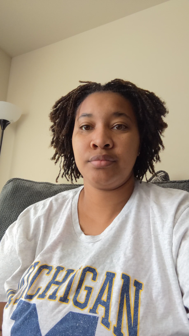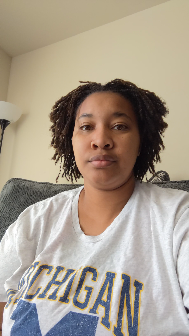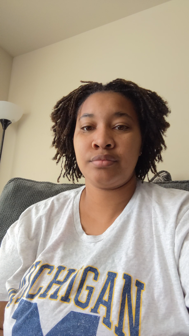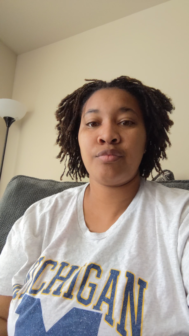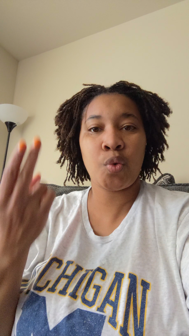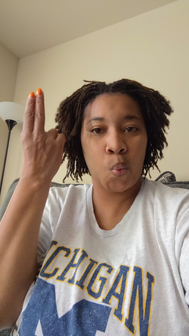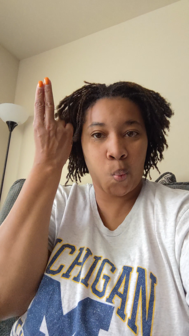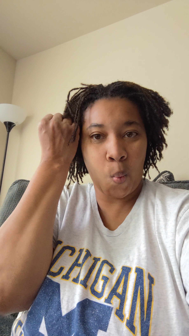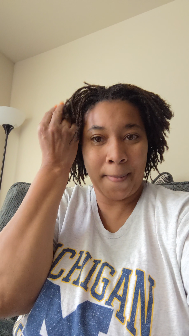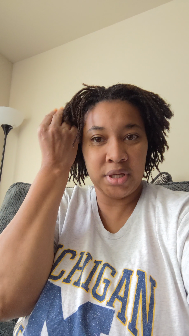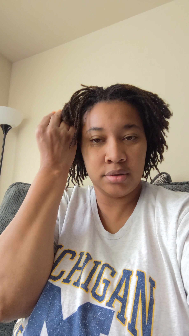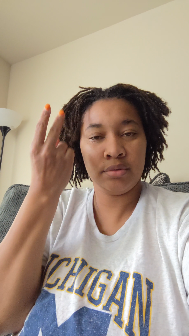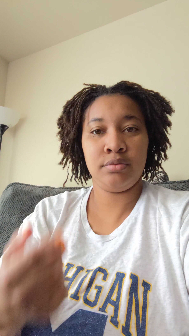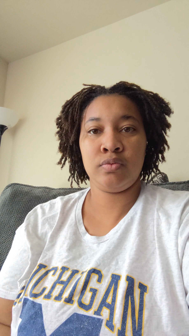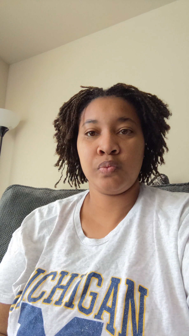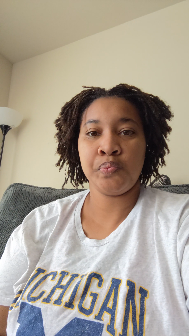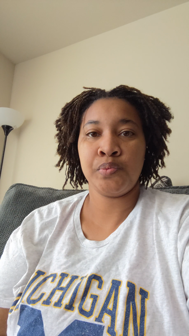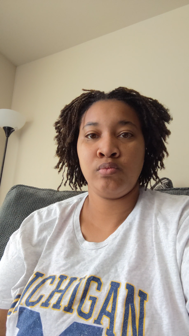rabbit